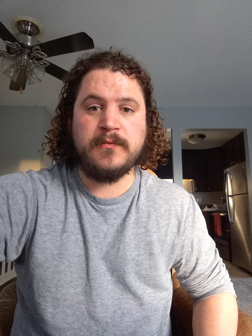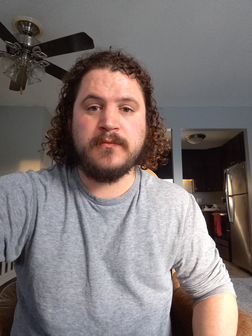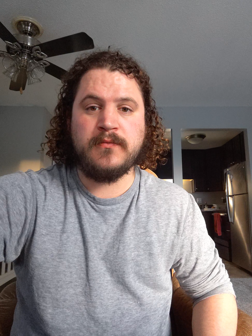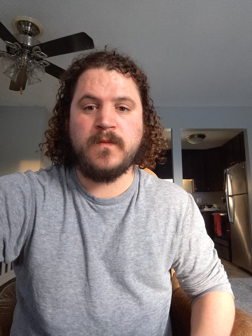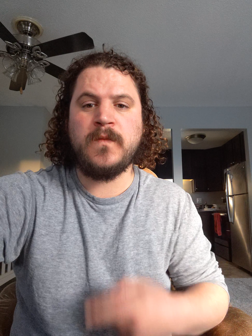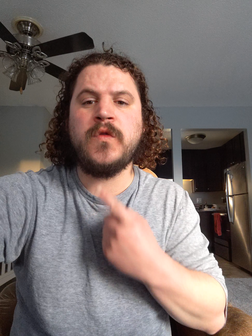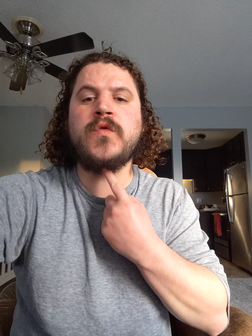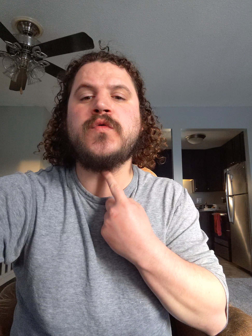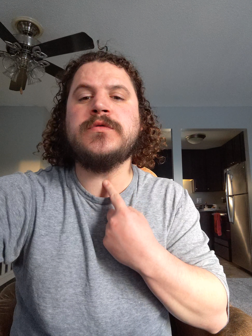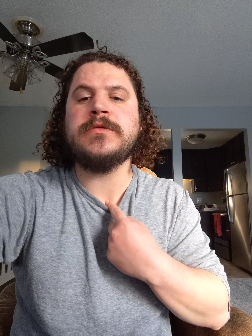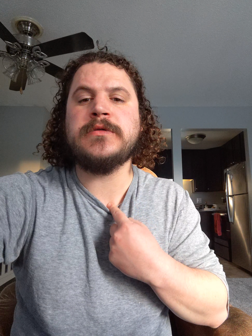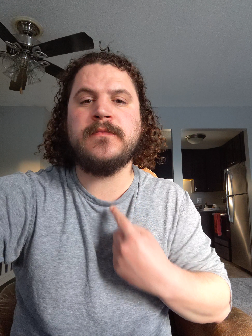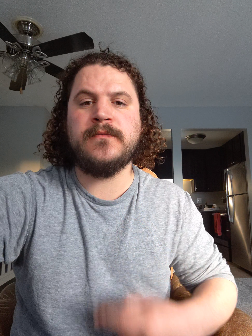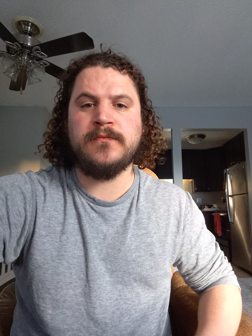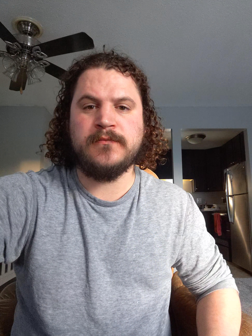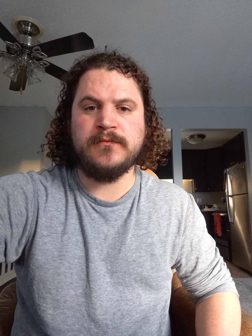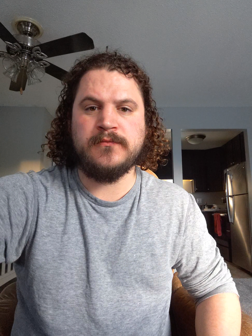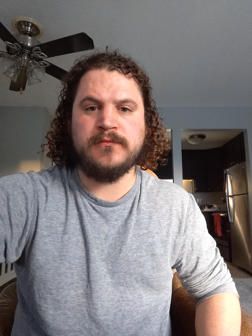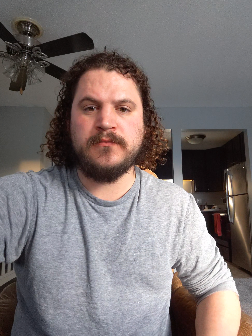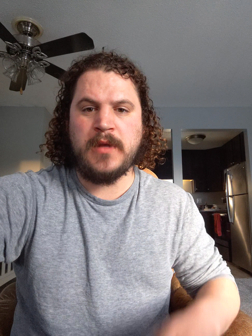thirsty